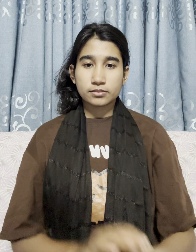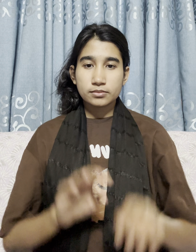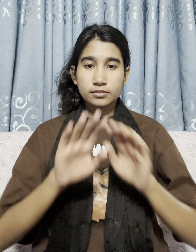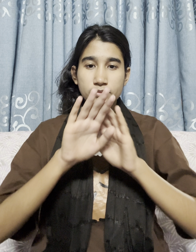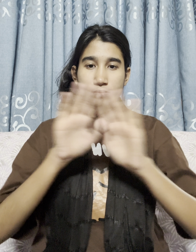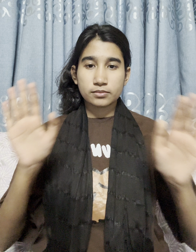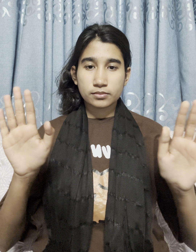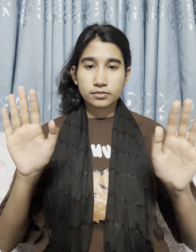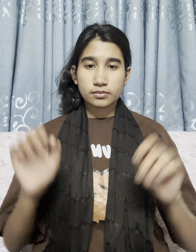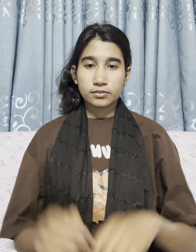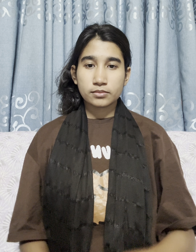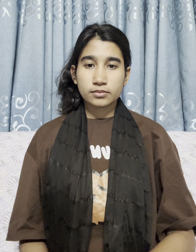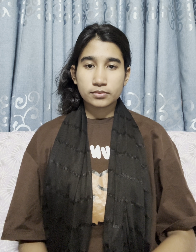না